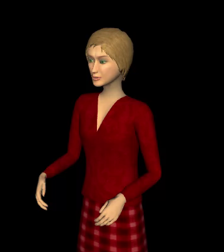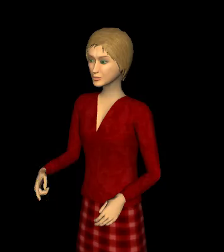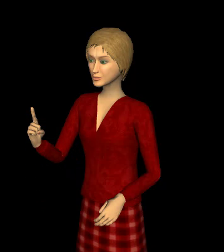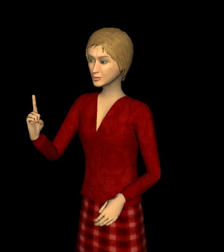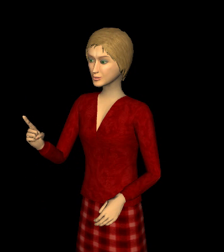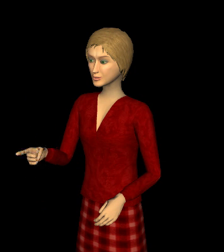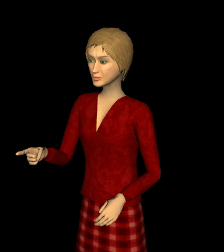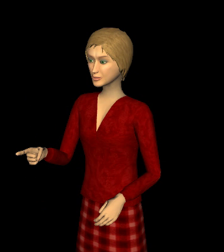واجب